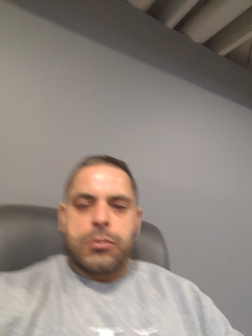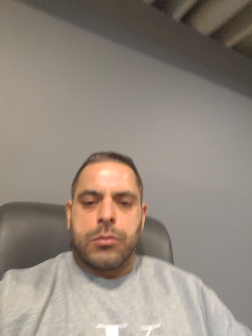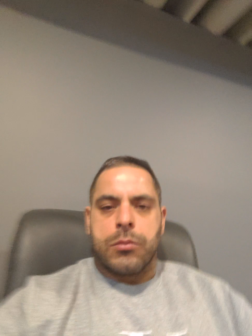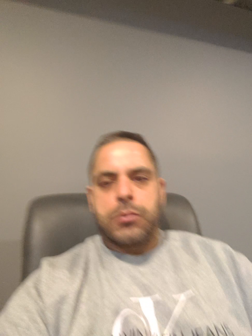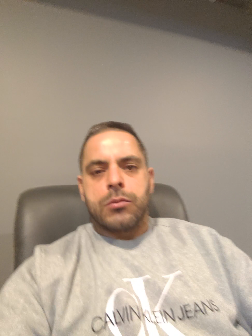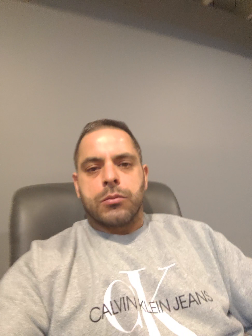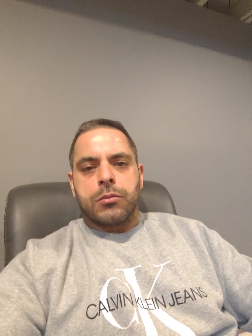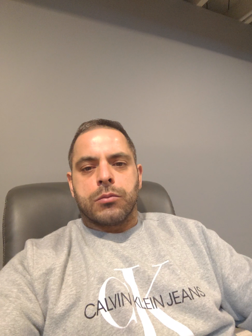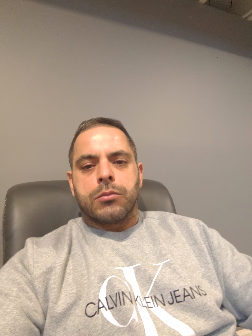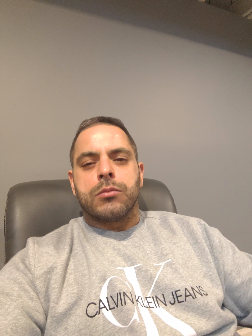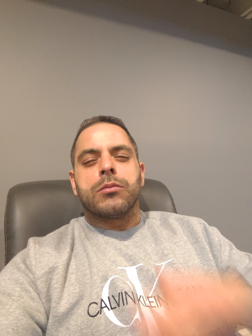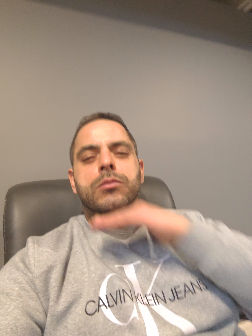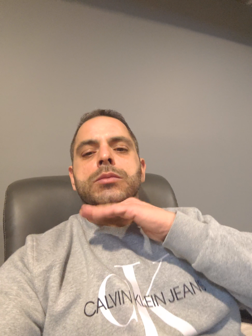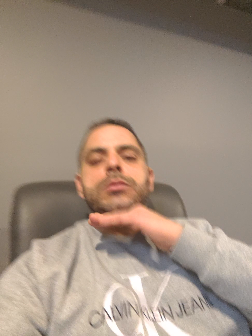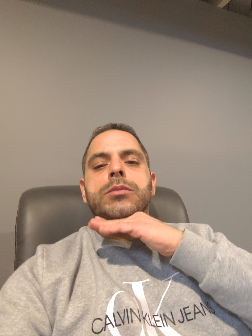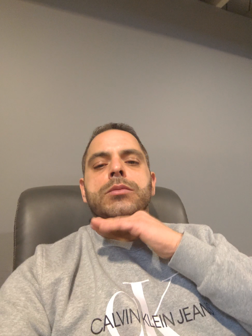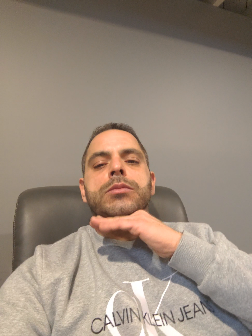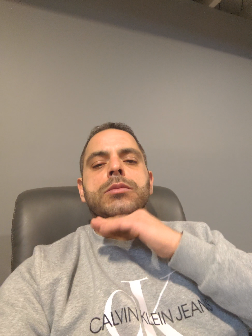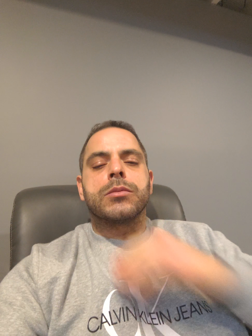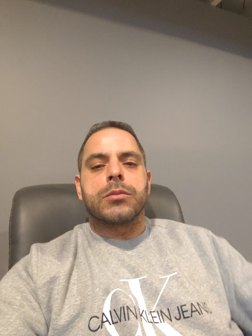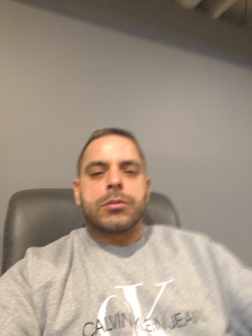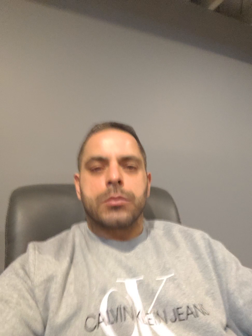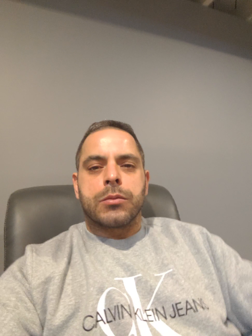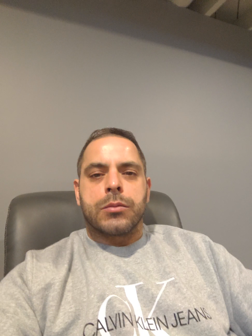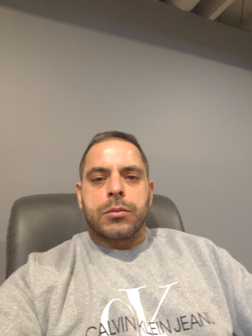pig